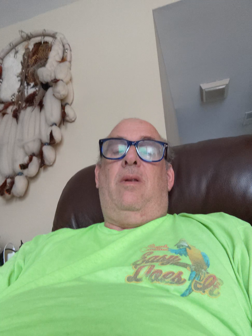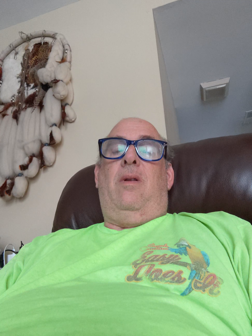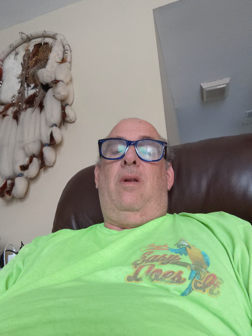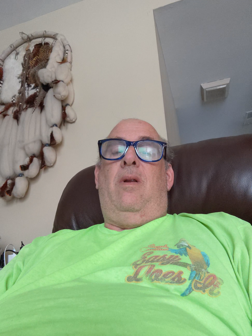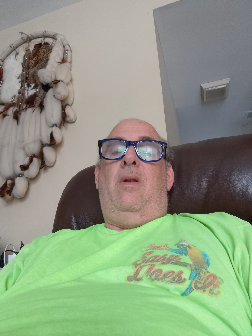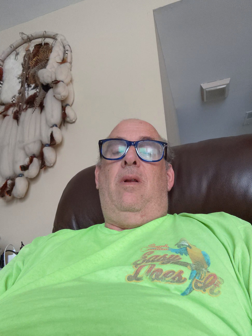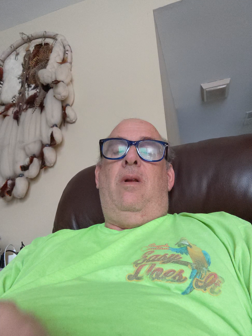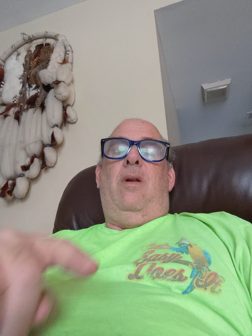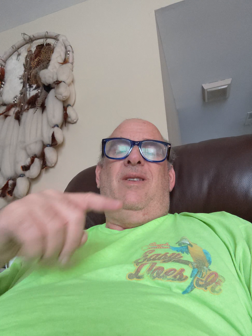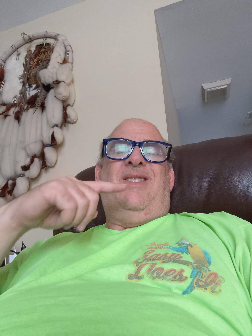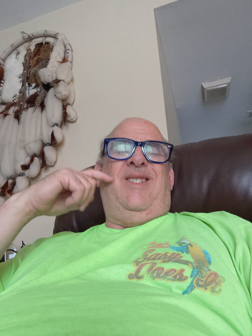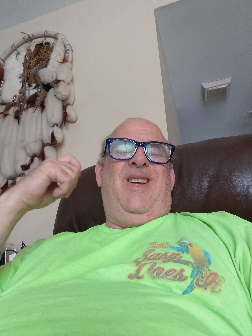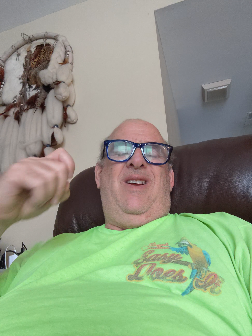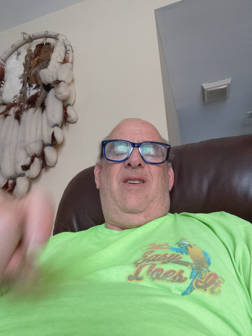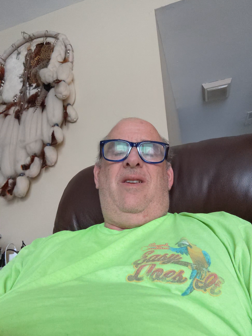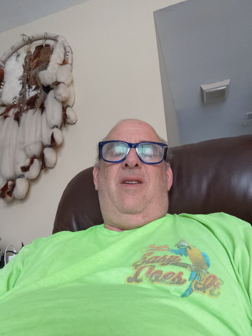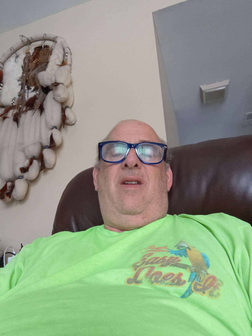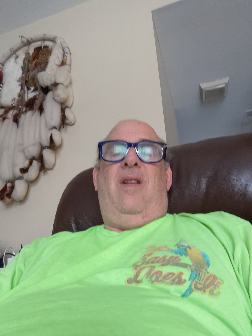yucky